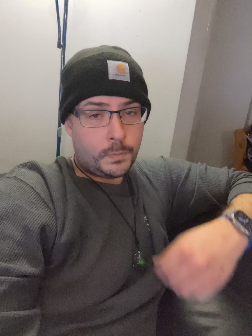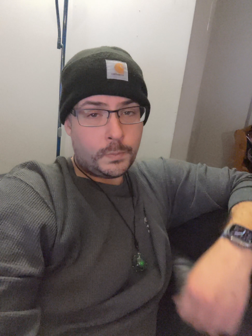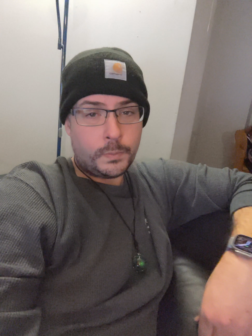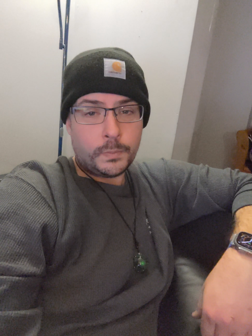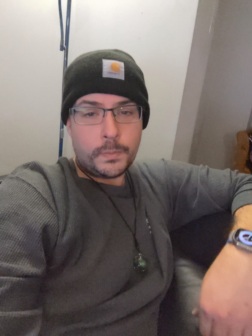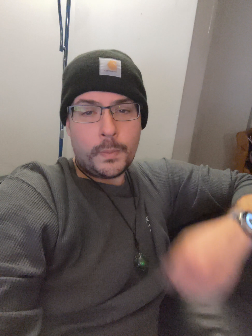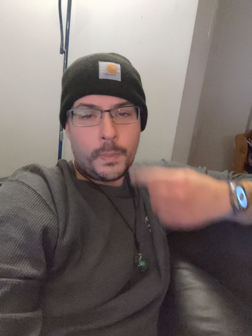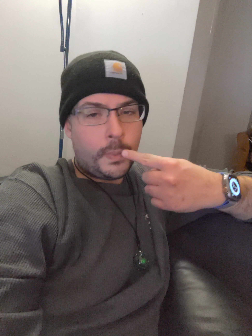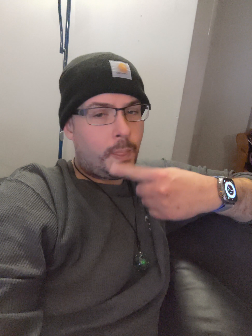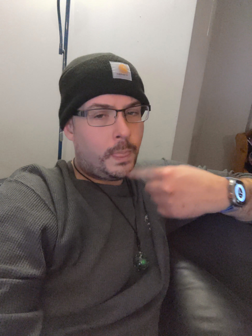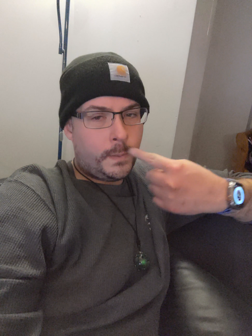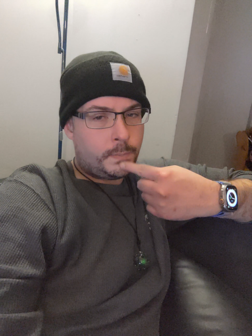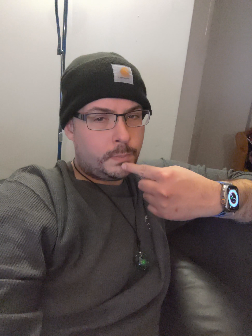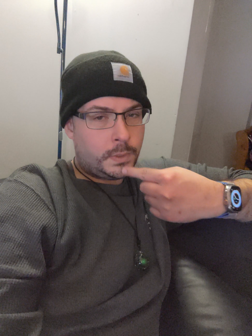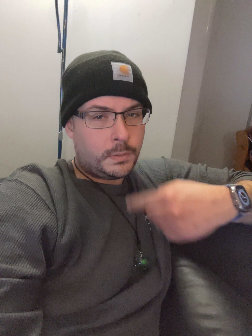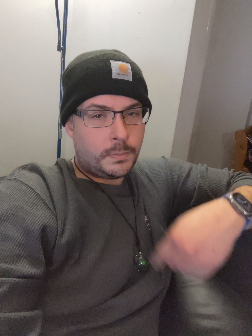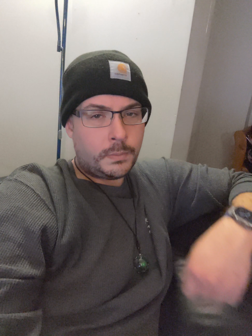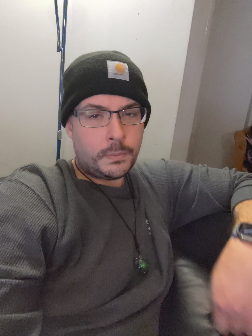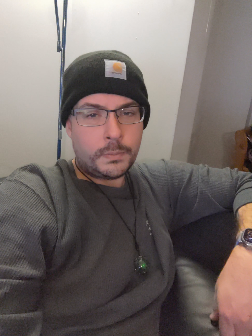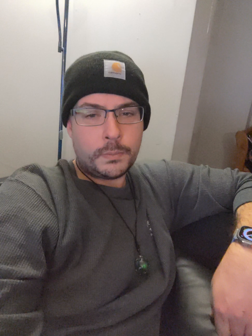lips